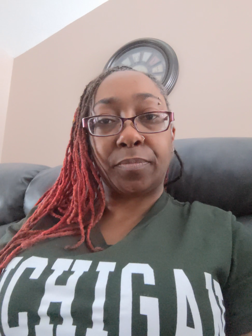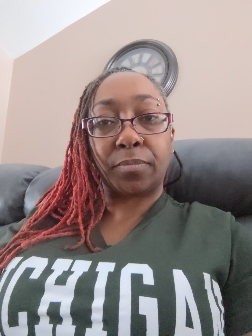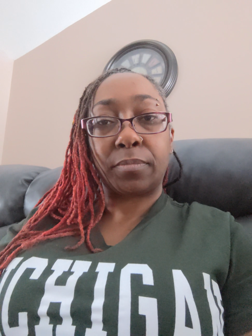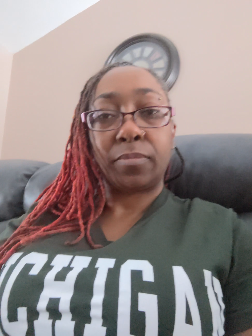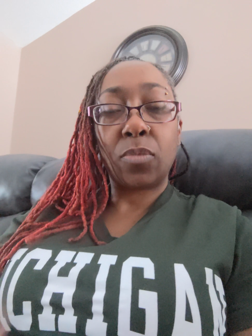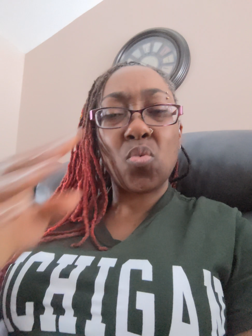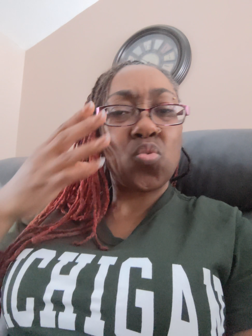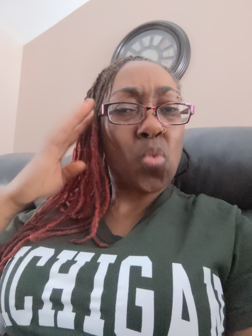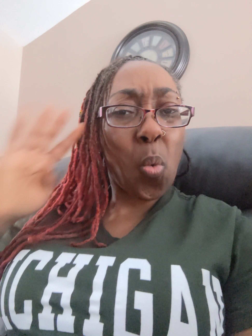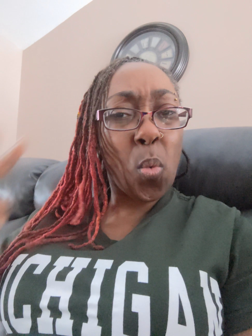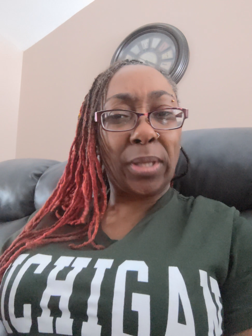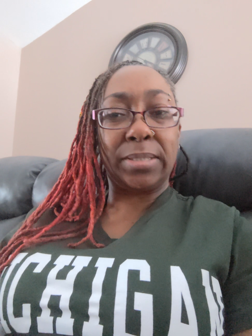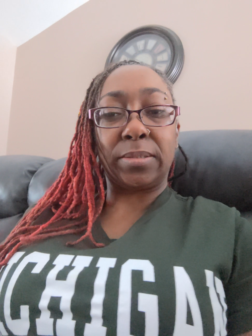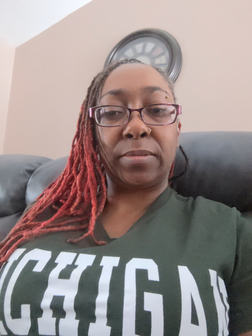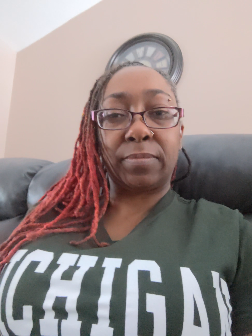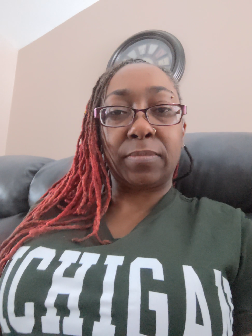noisy